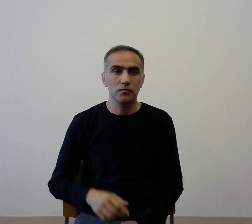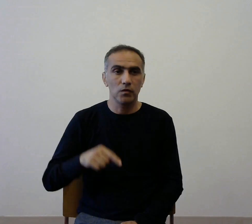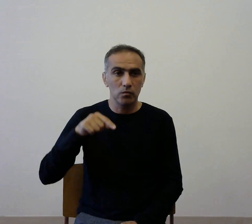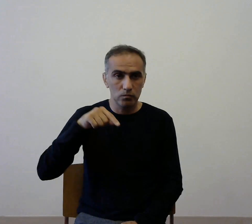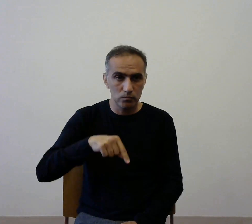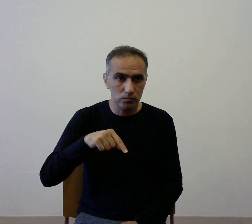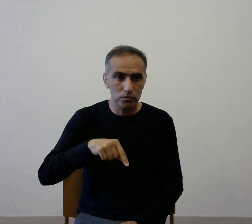burda